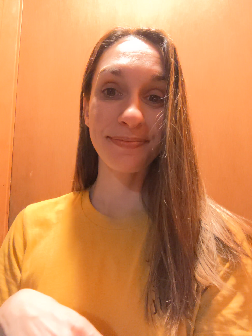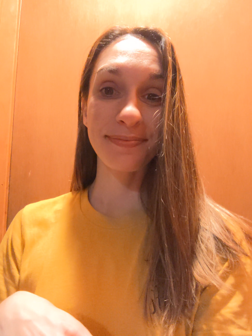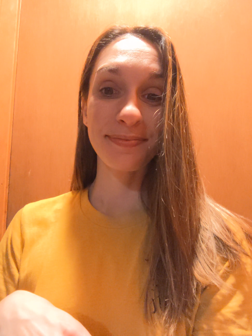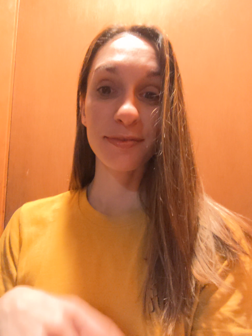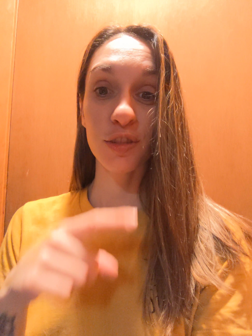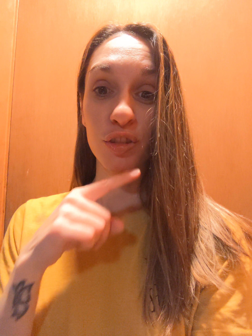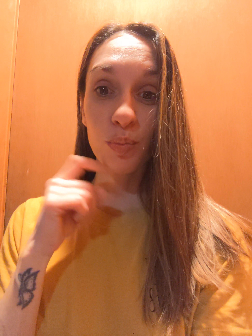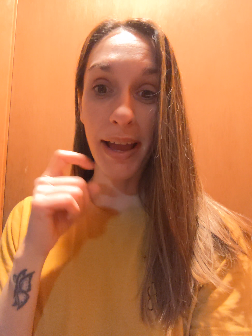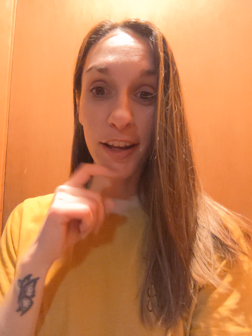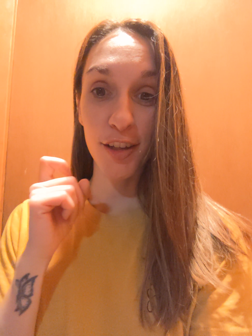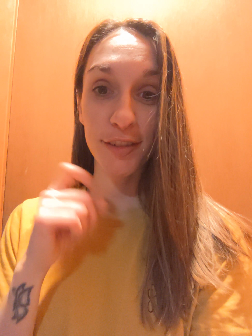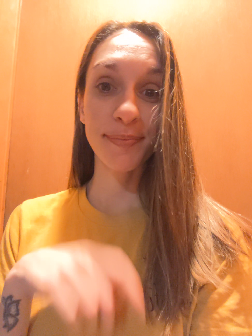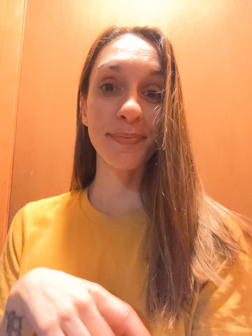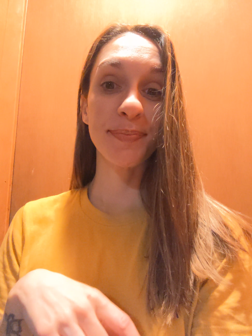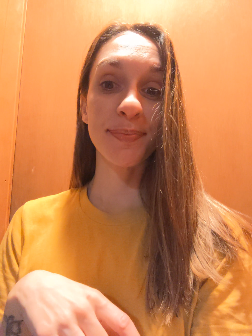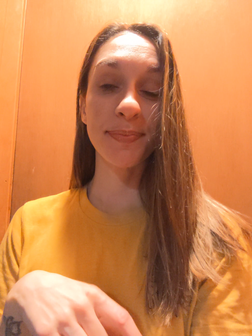dryer